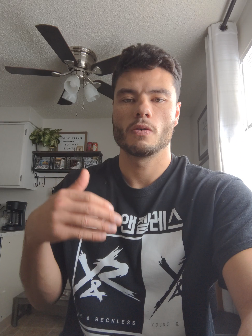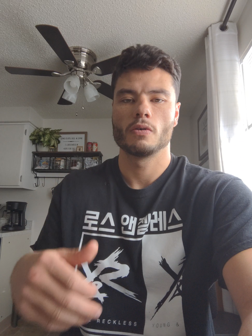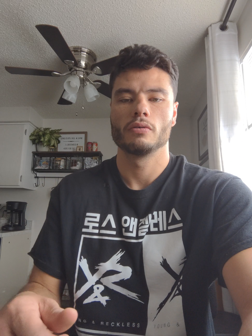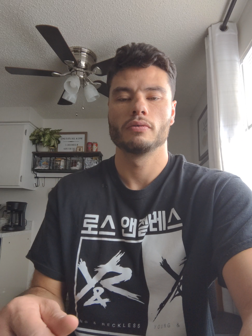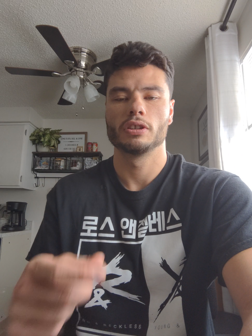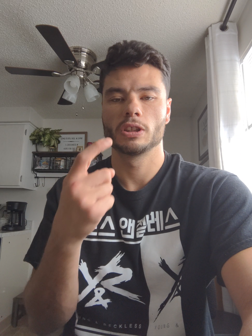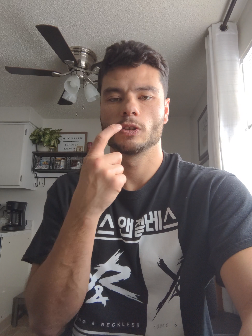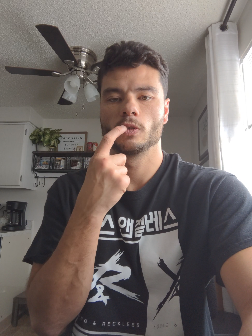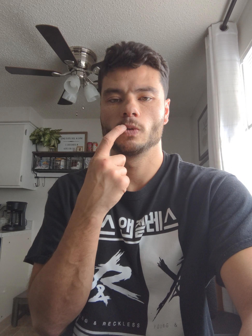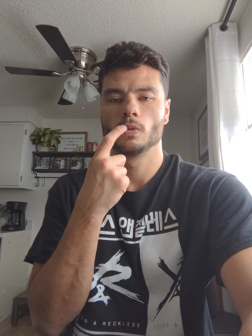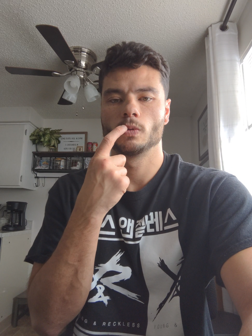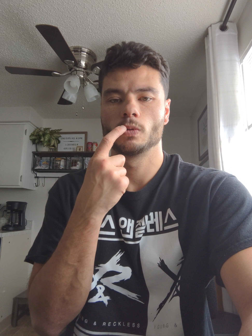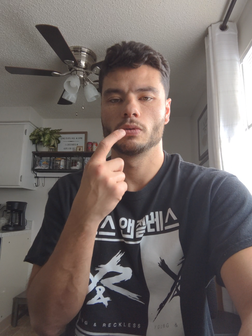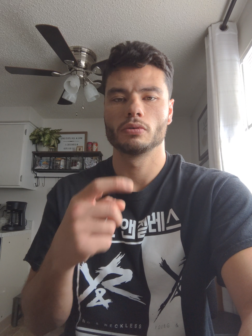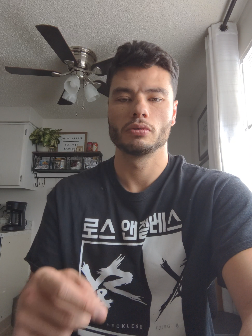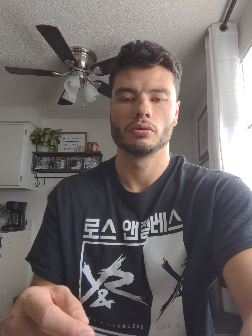tooth